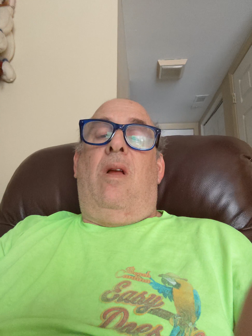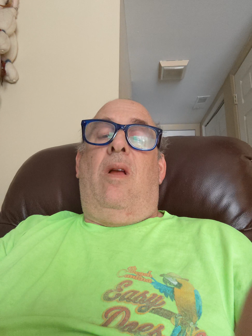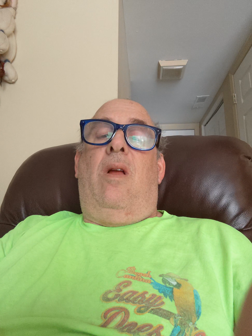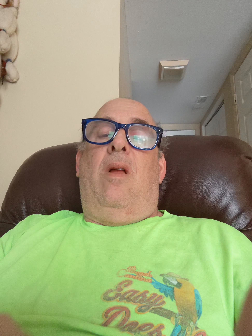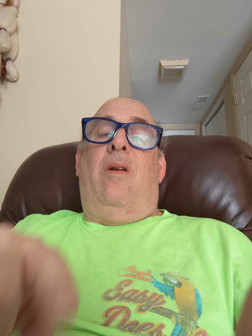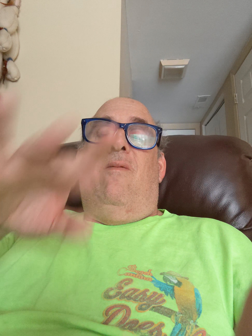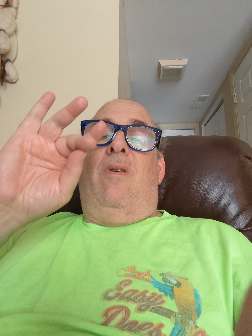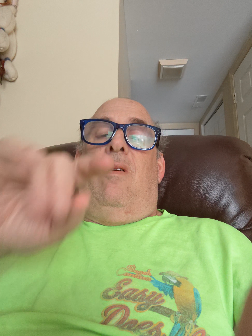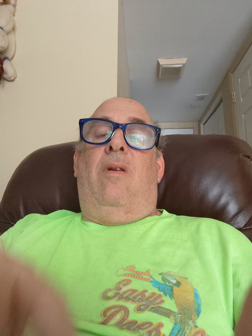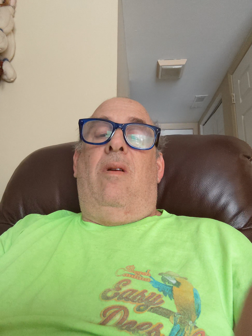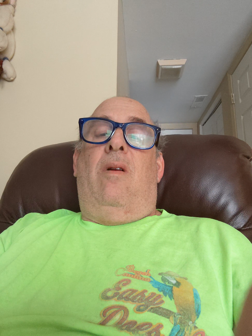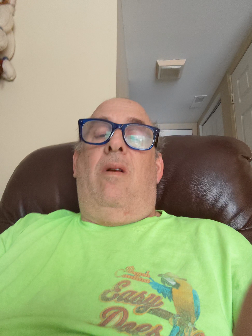find